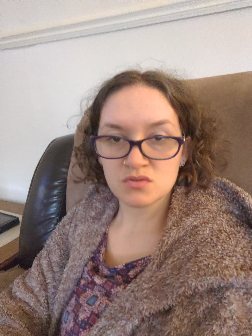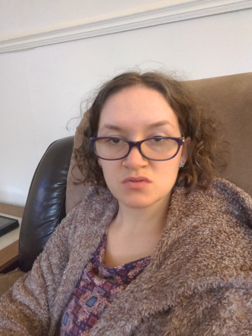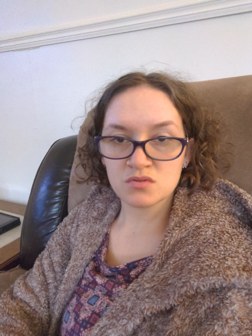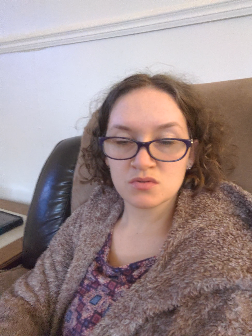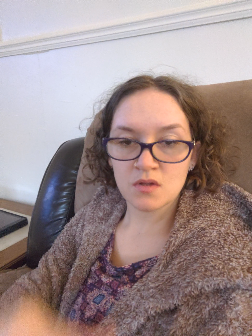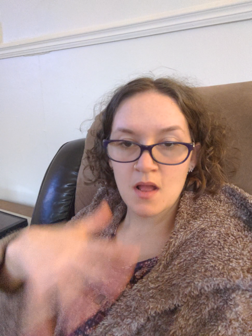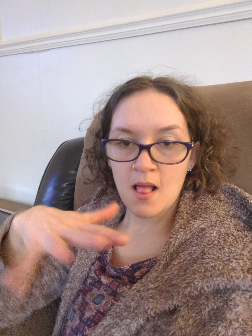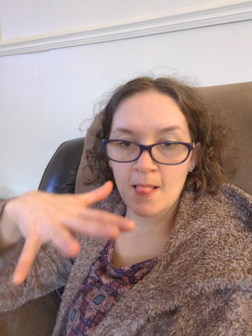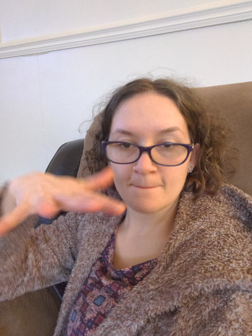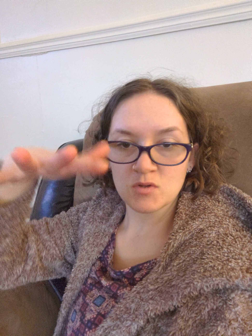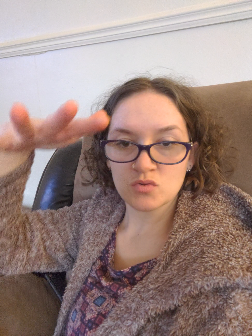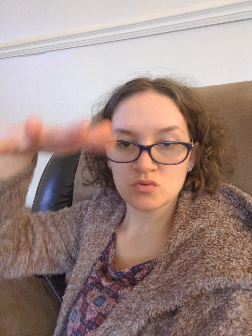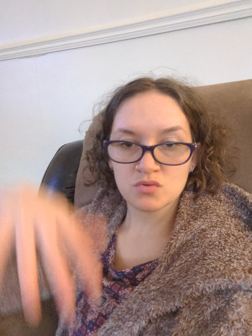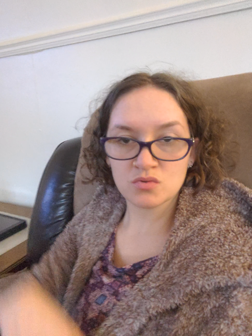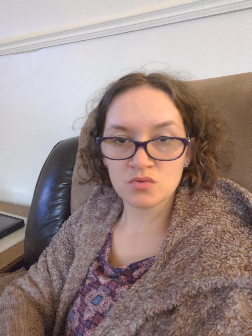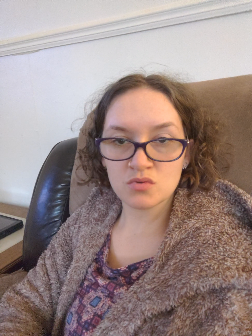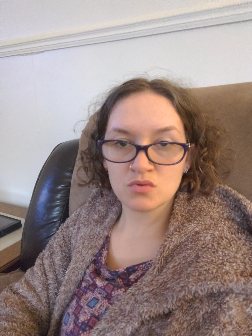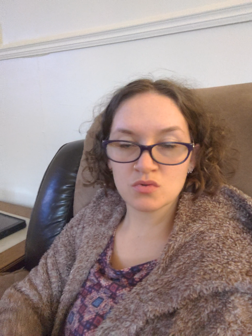helicopter